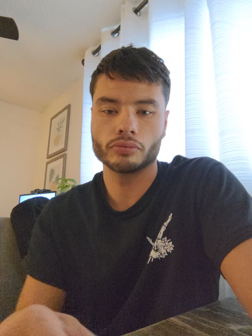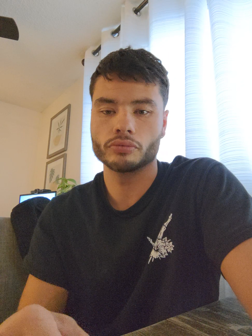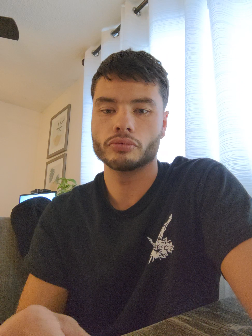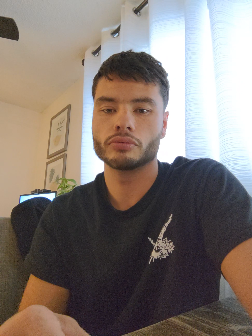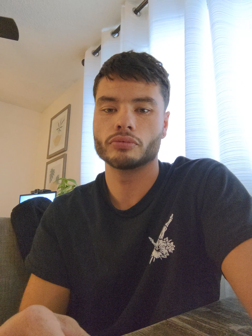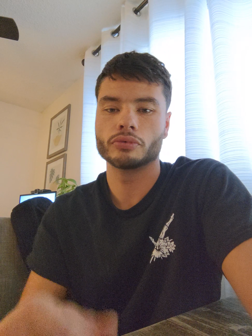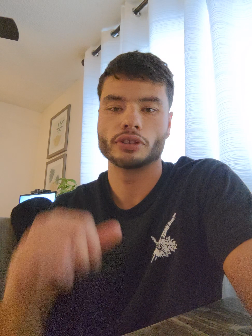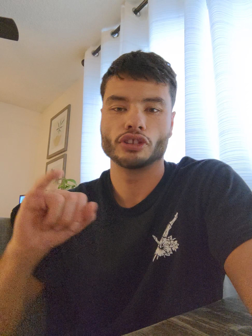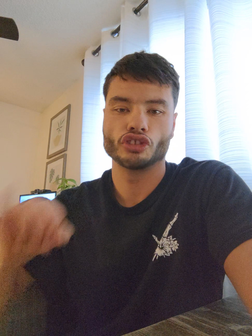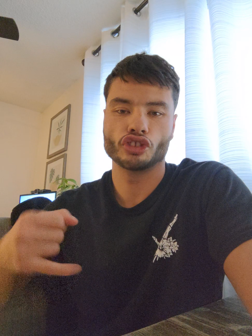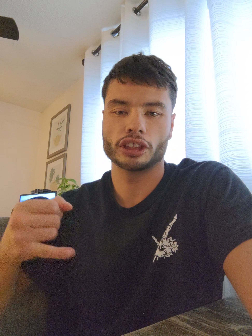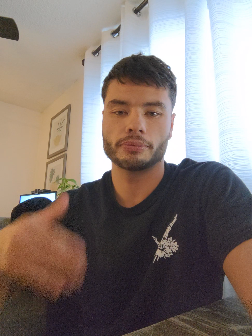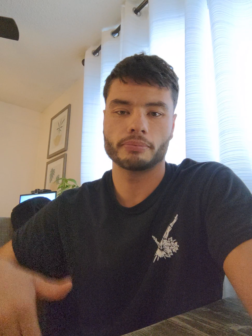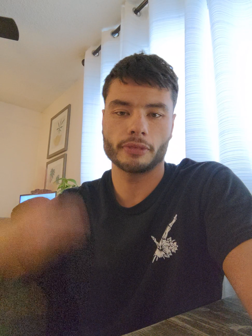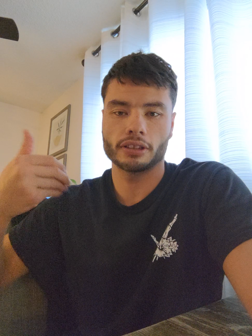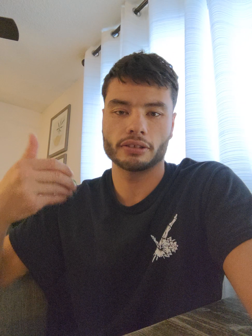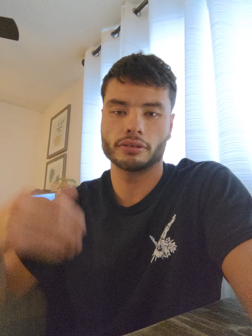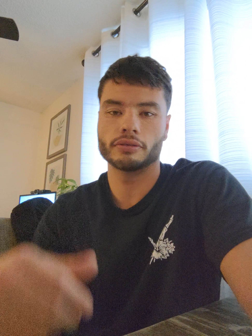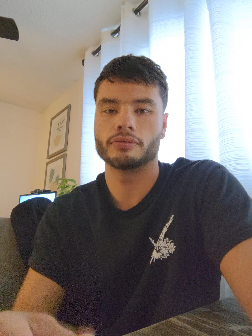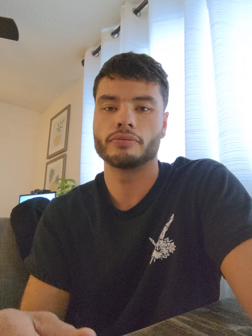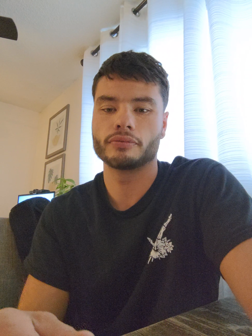jeans